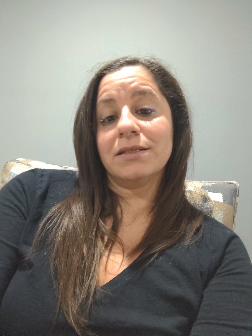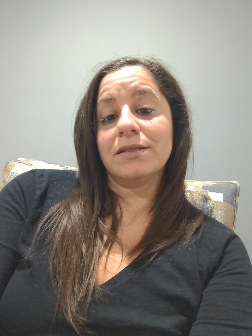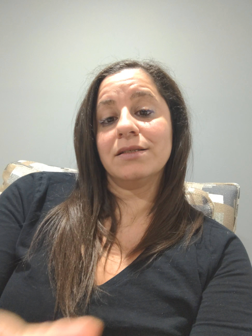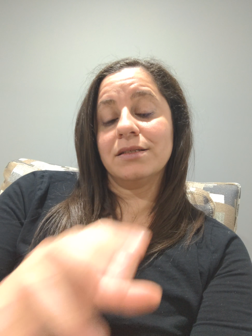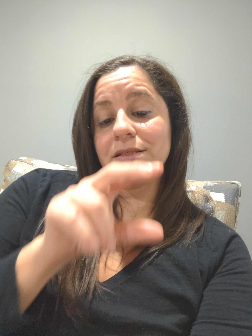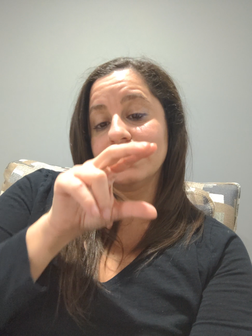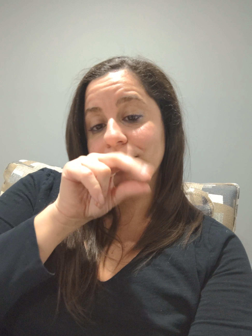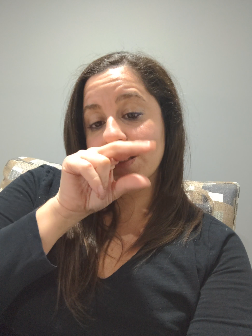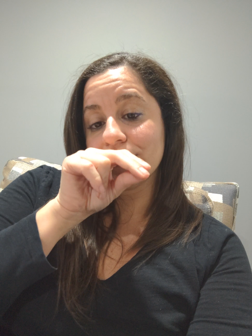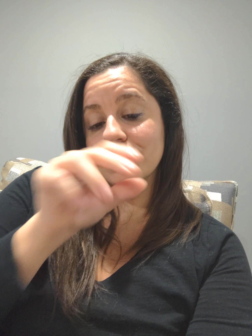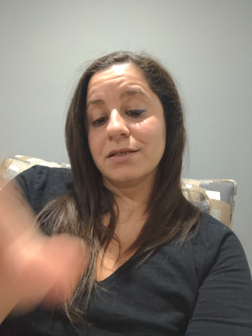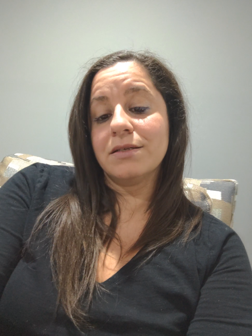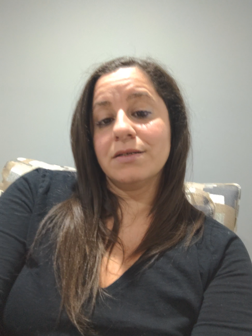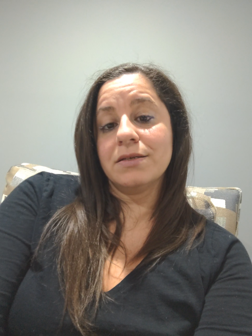duck